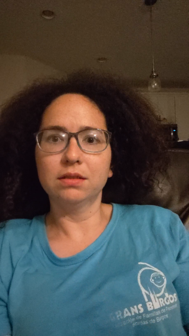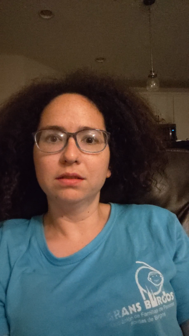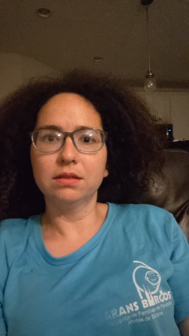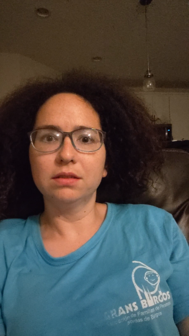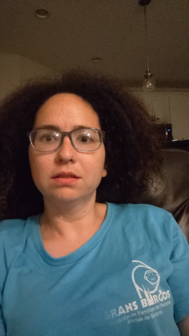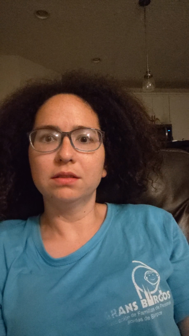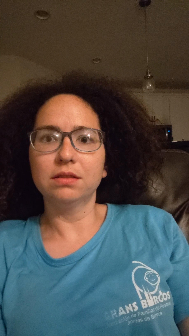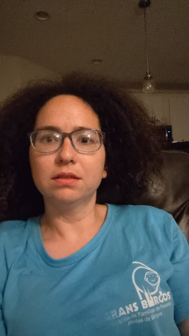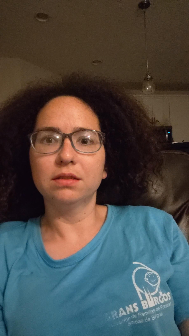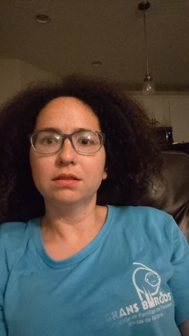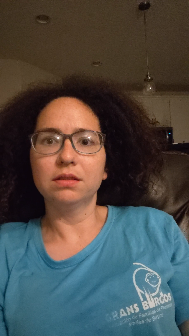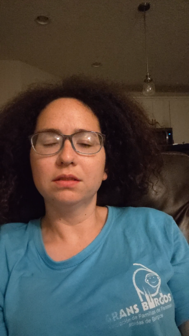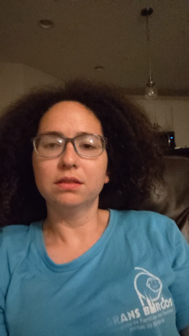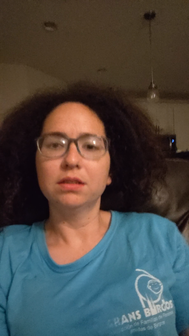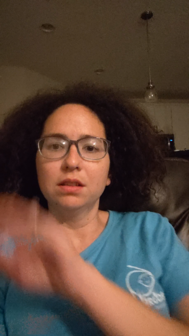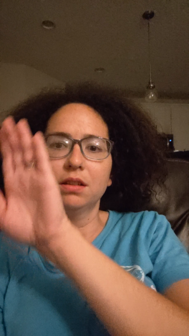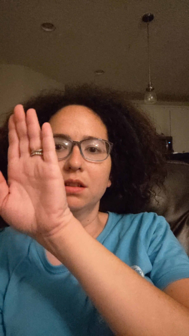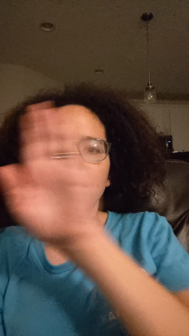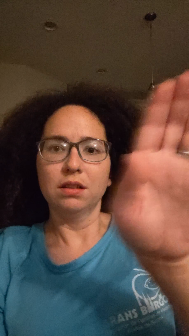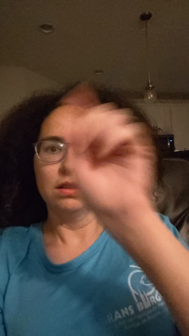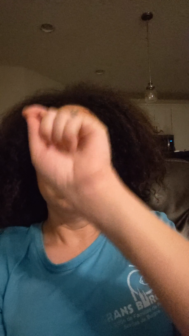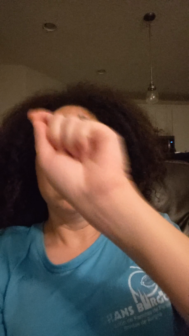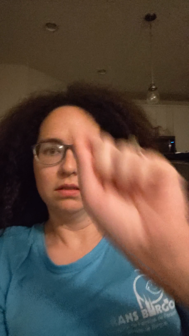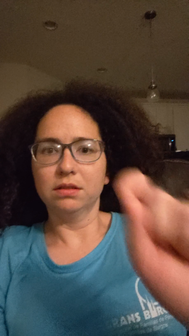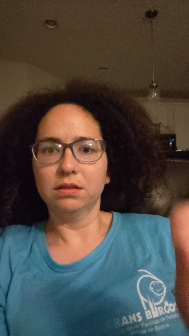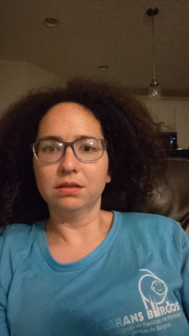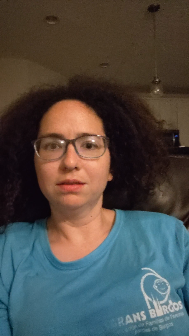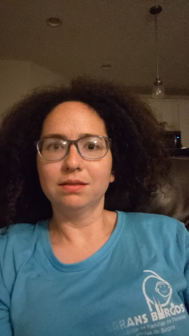chalk